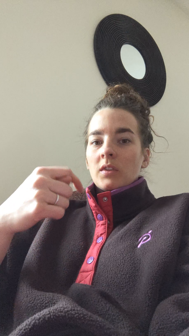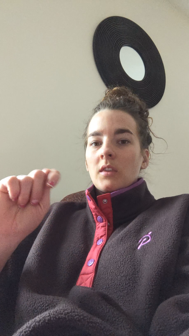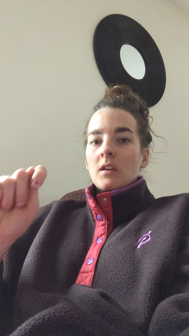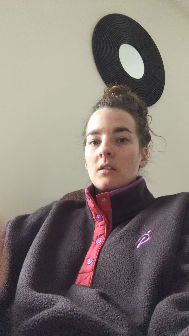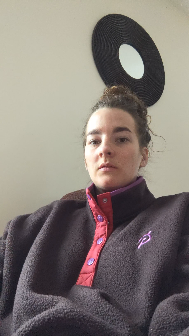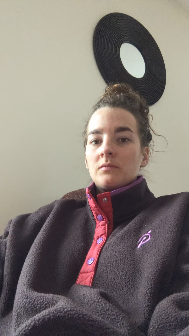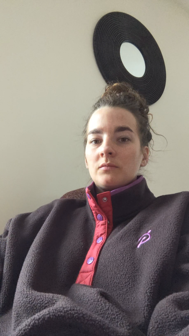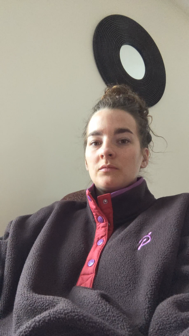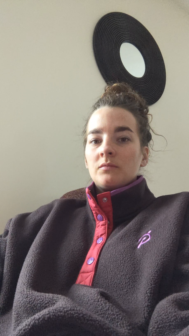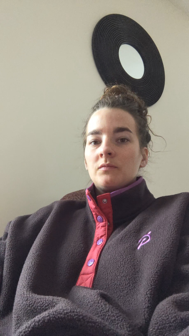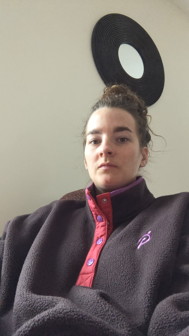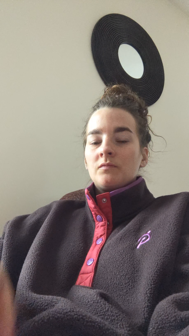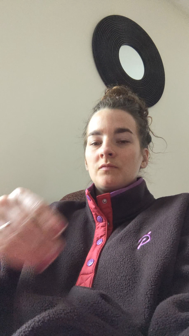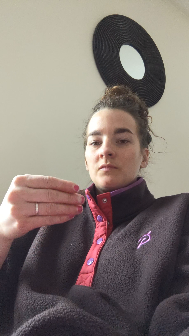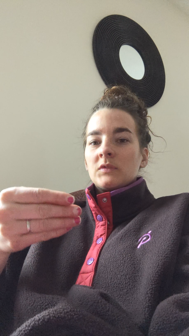feed